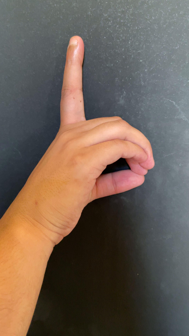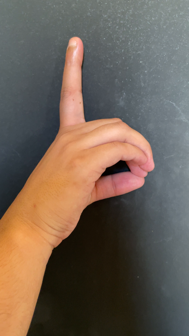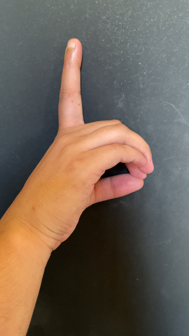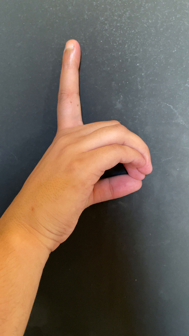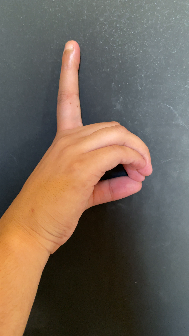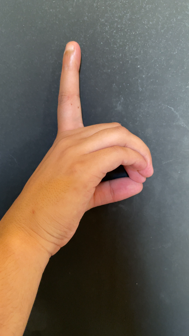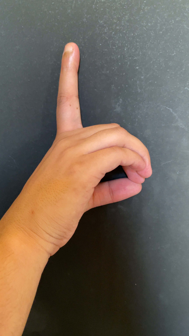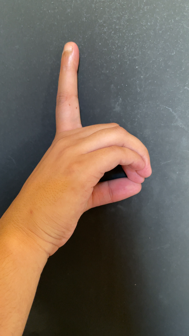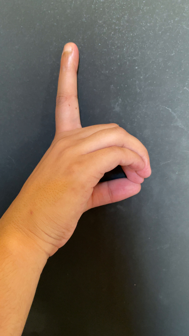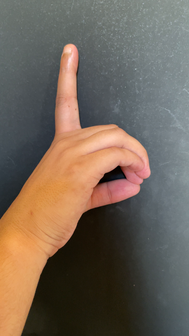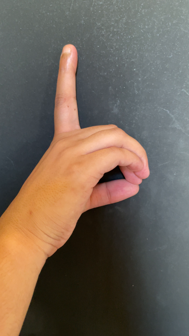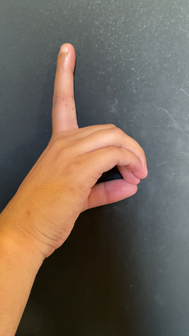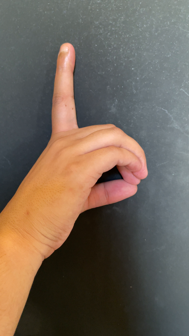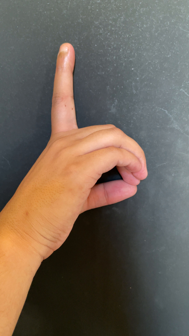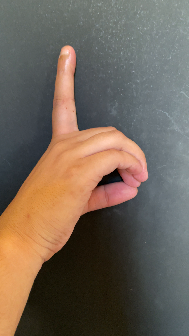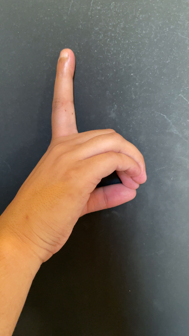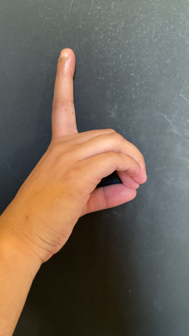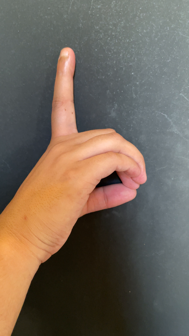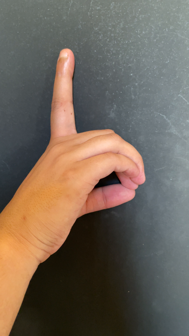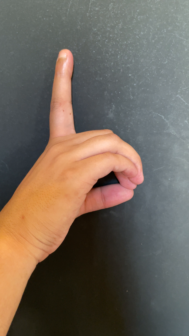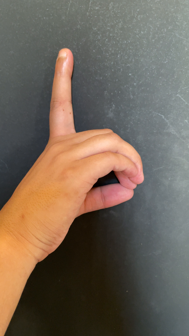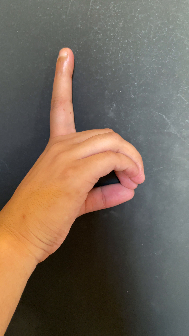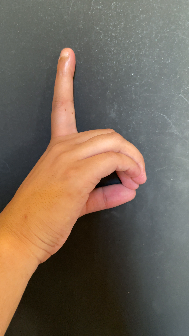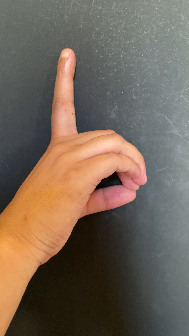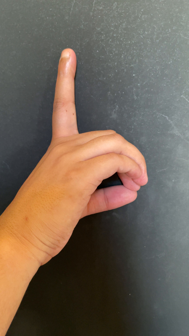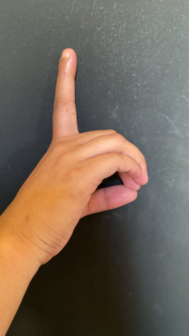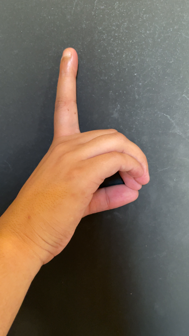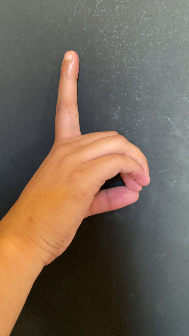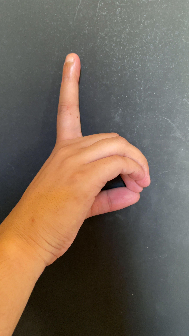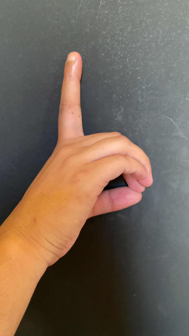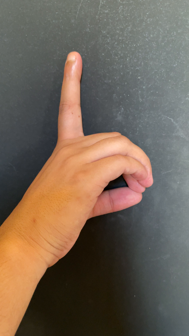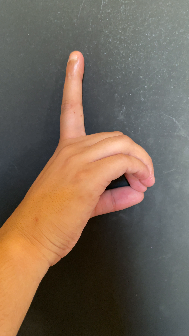ठ